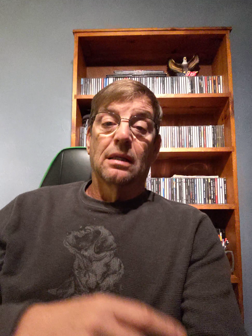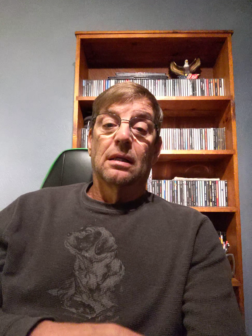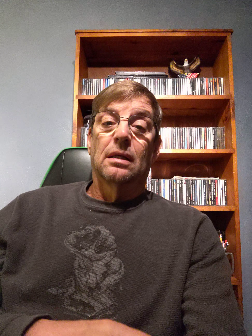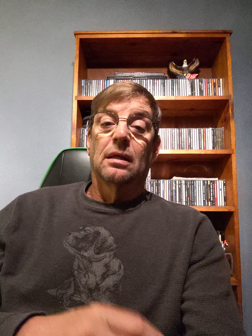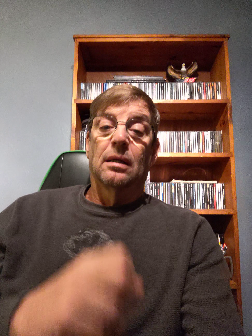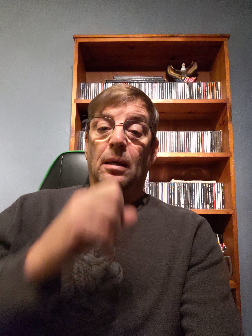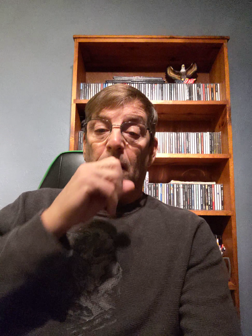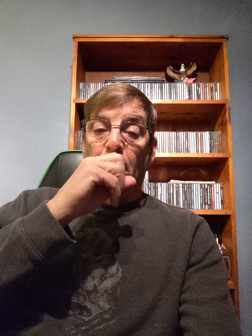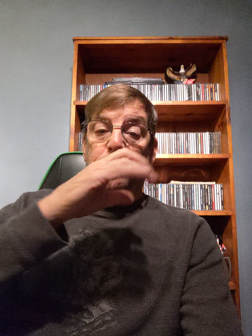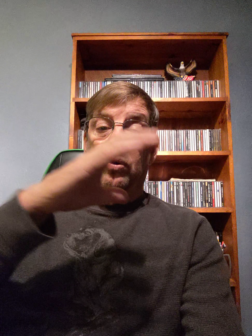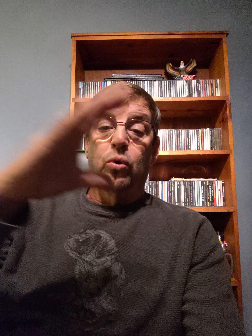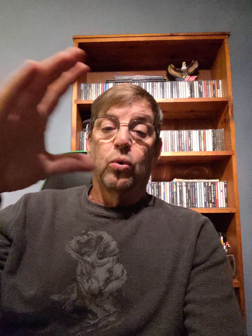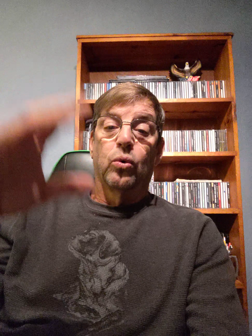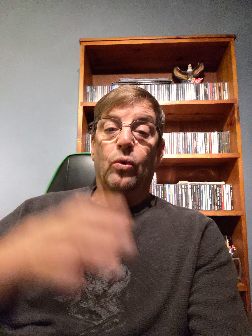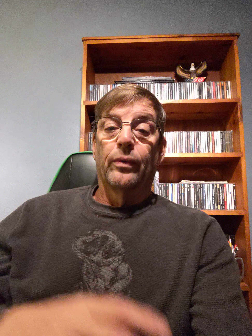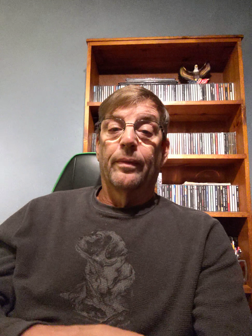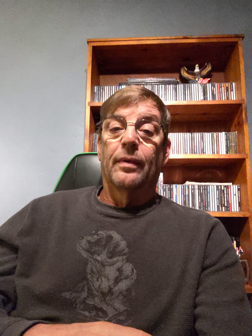balloon